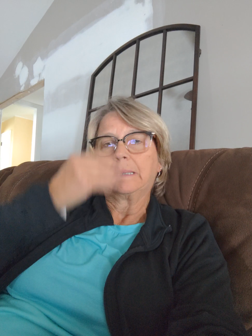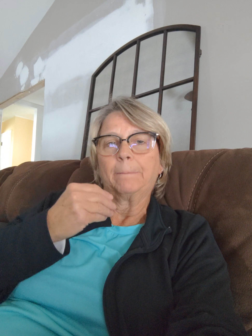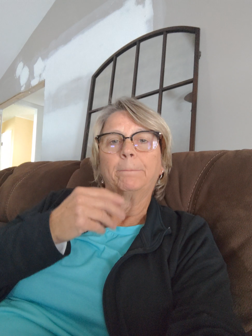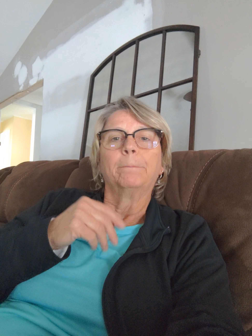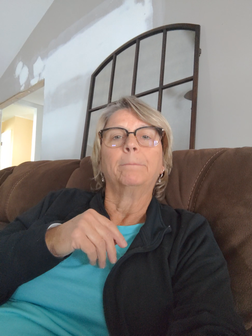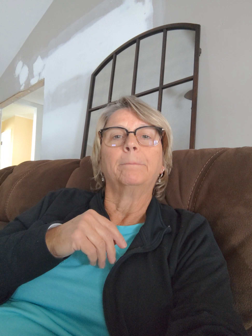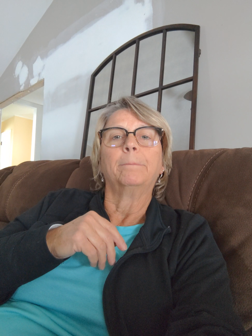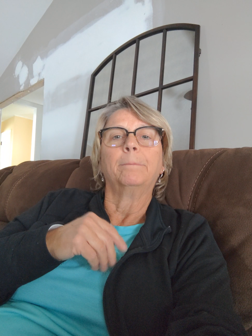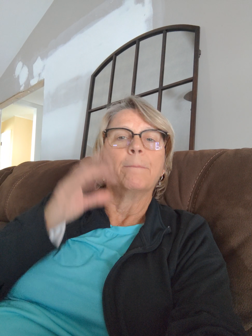sleep